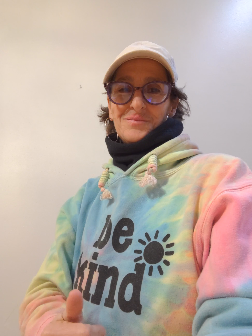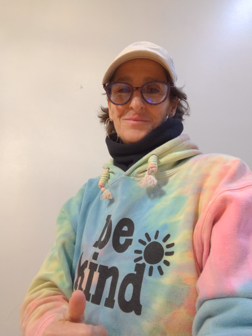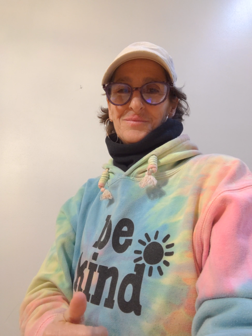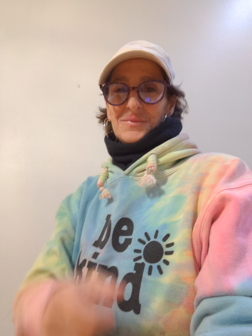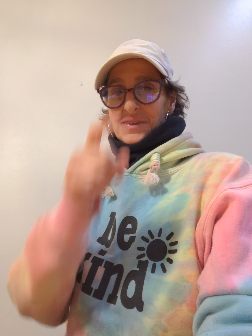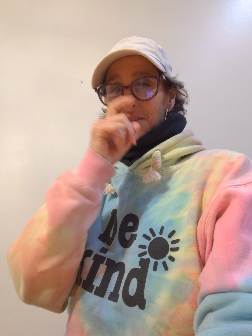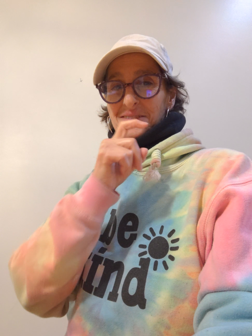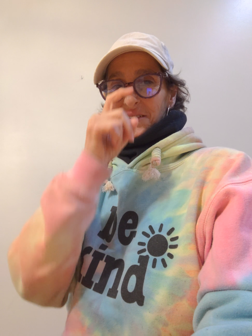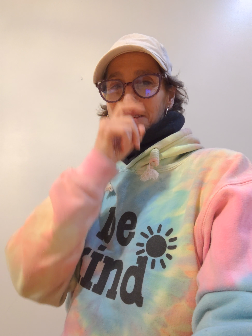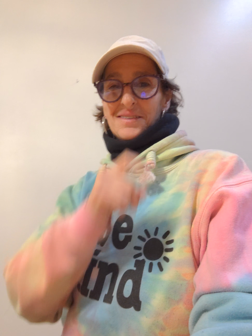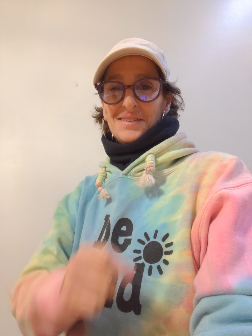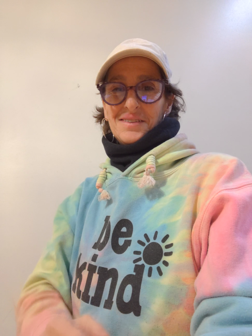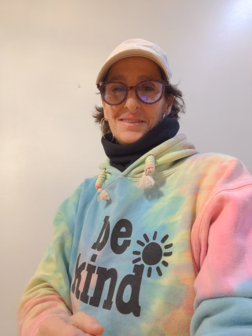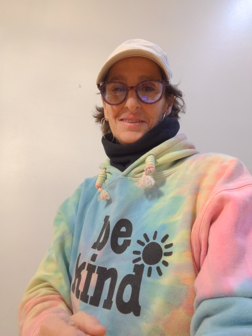doll